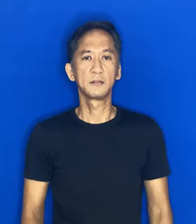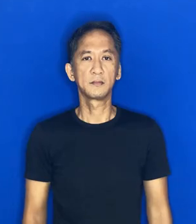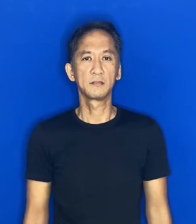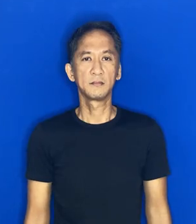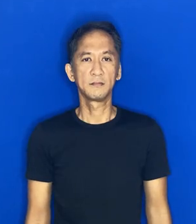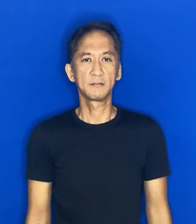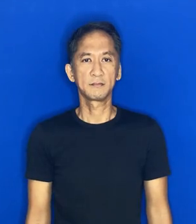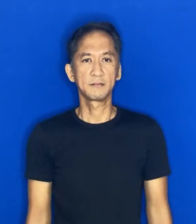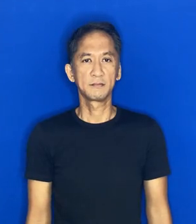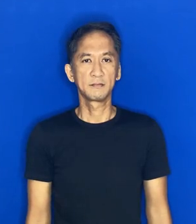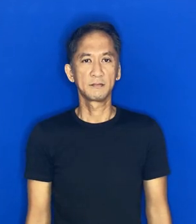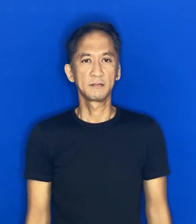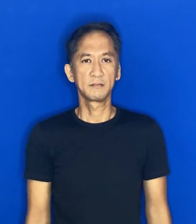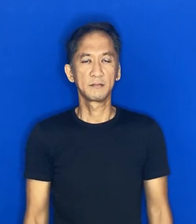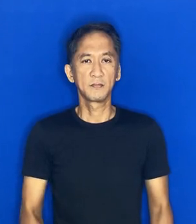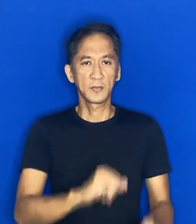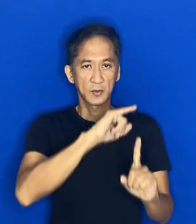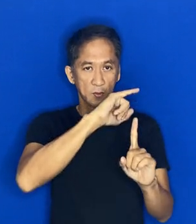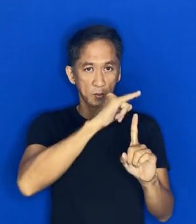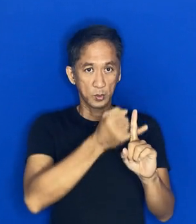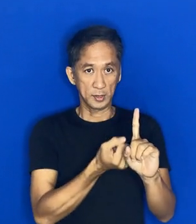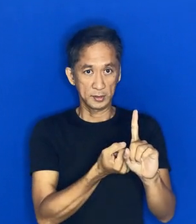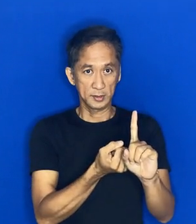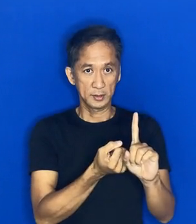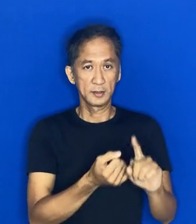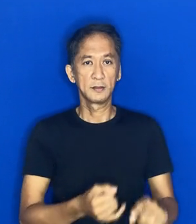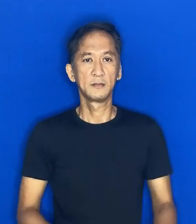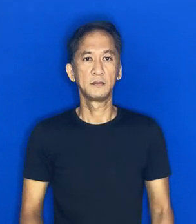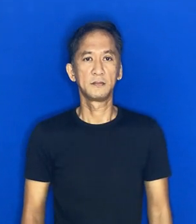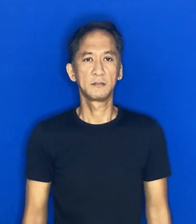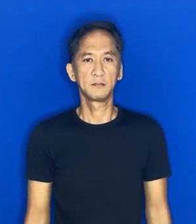january